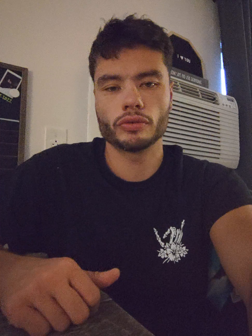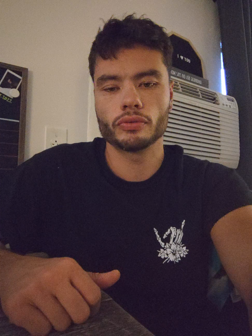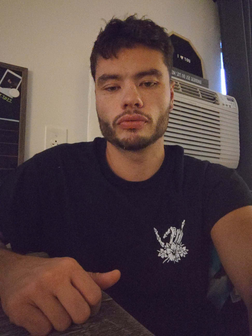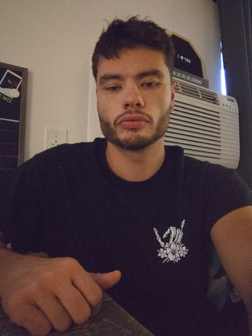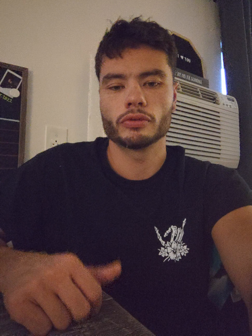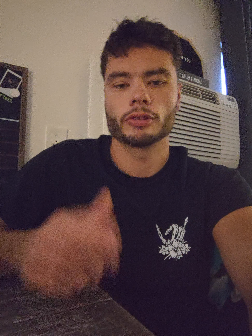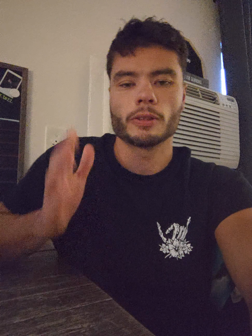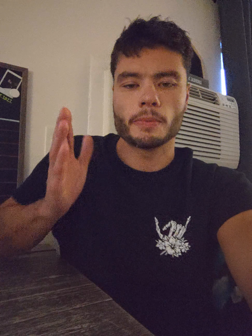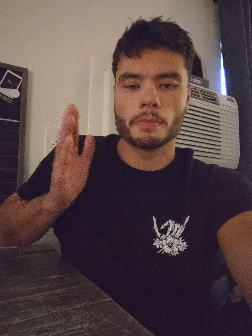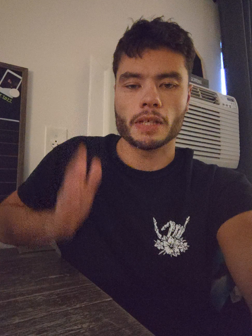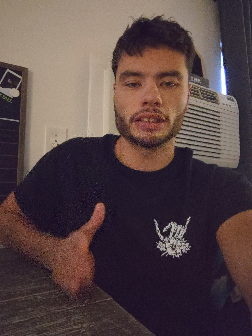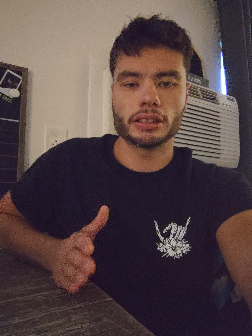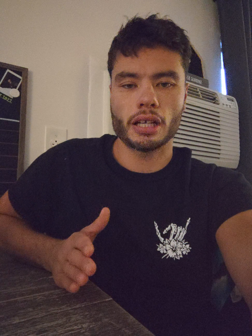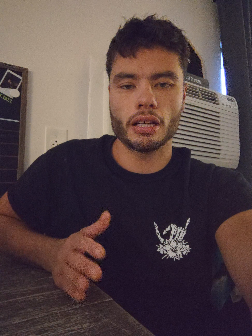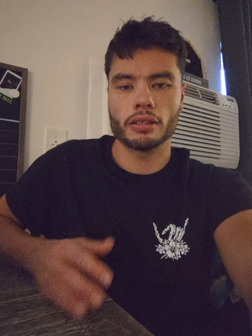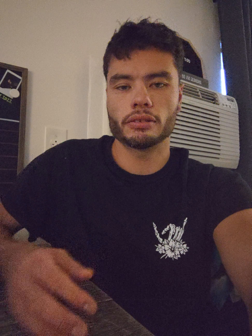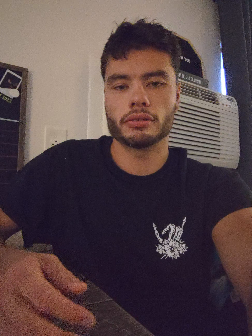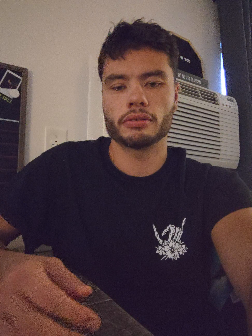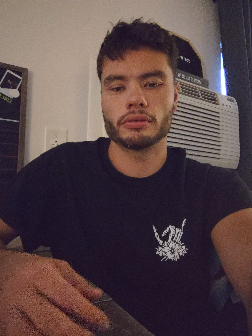beside